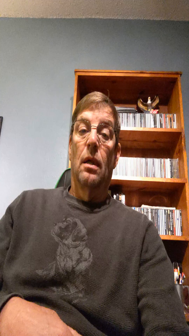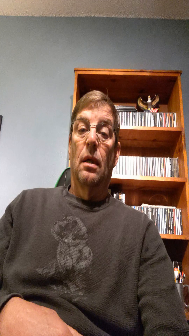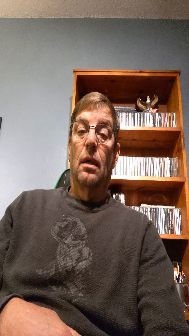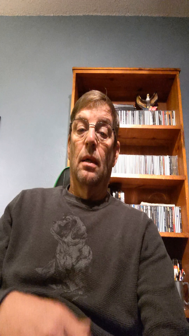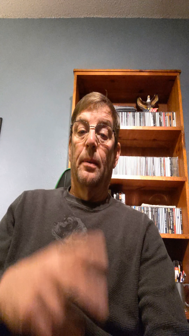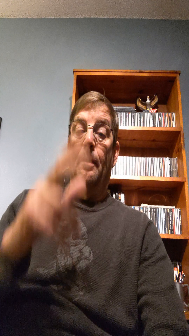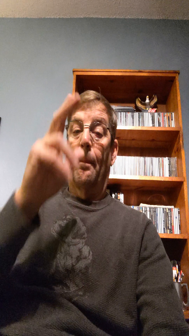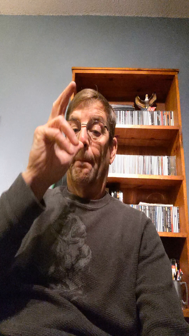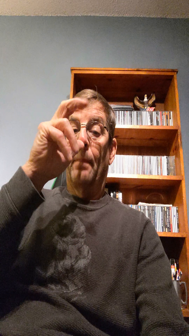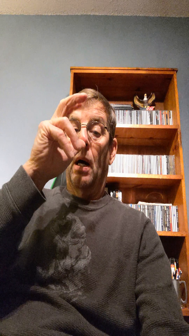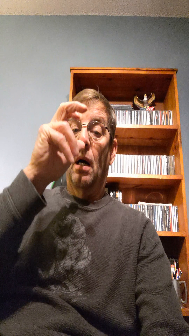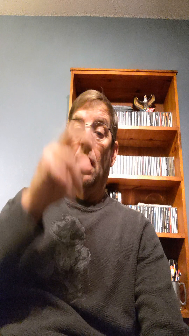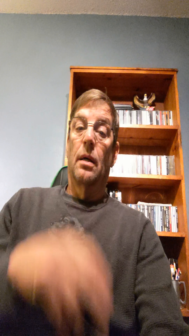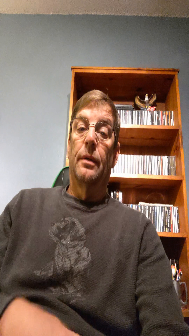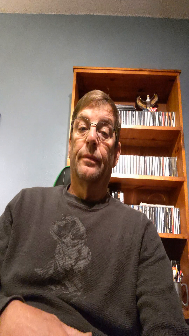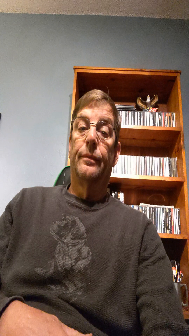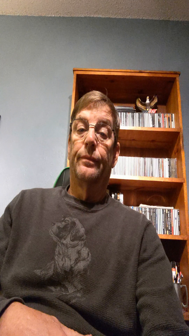bug